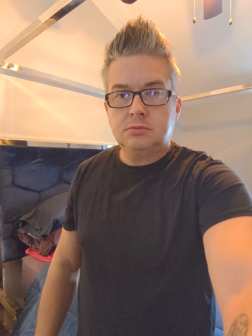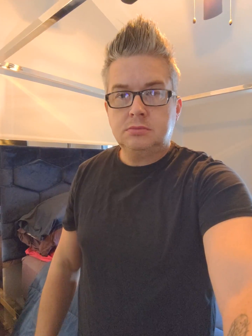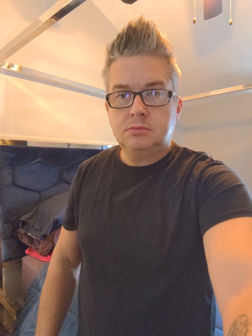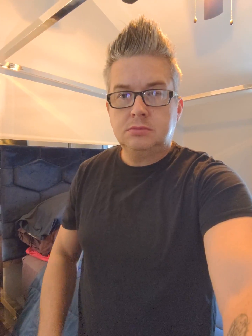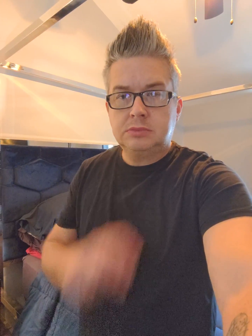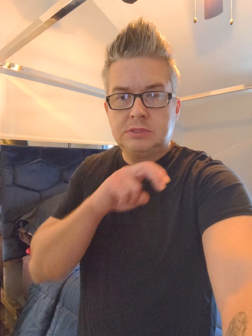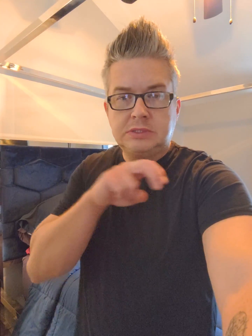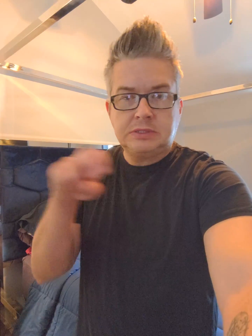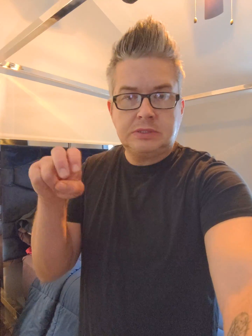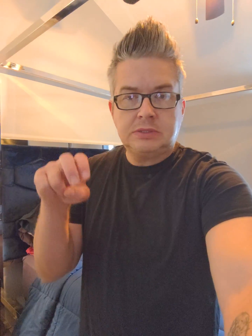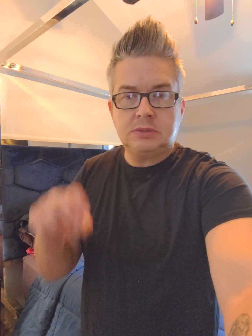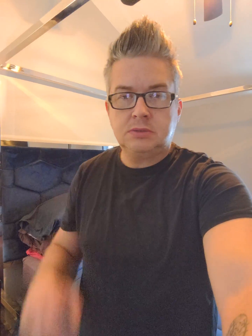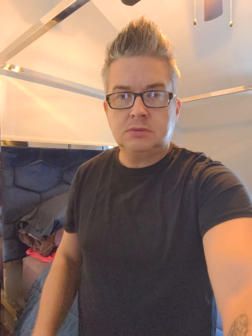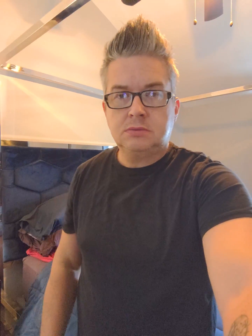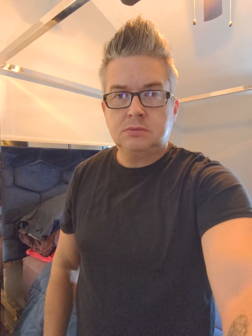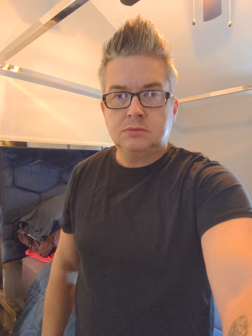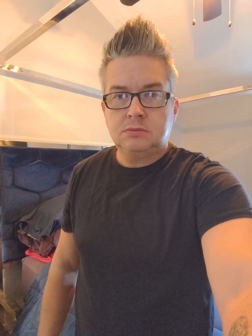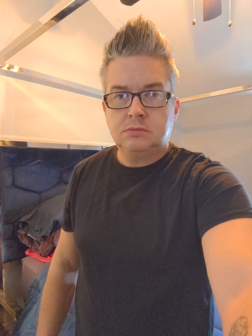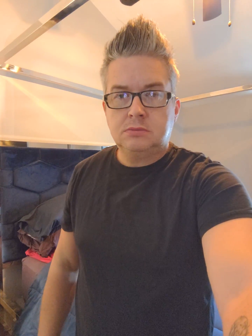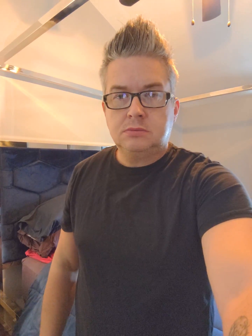couch